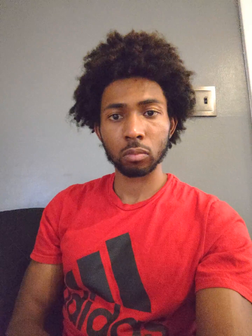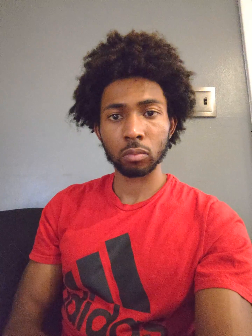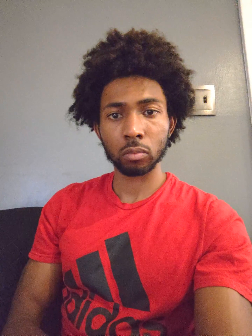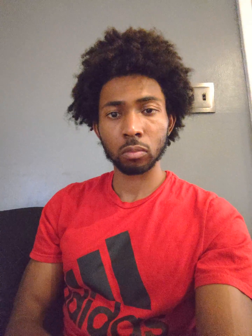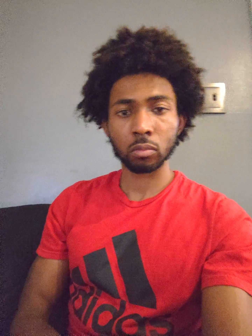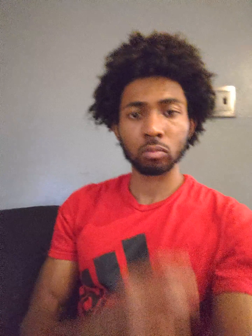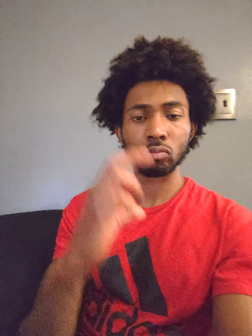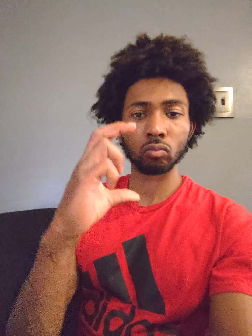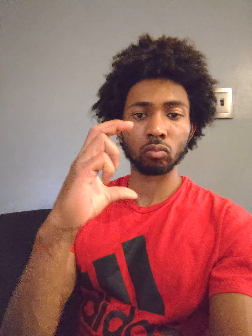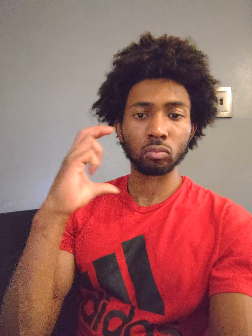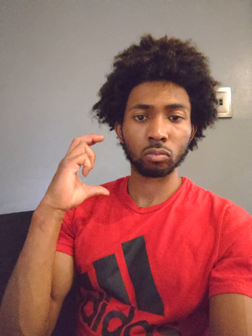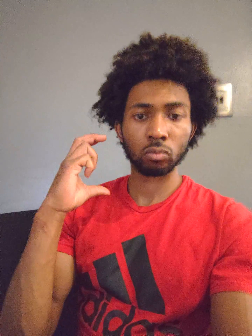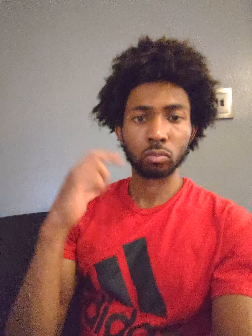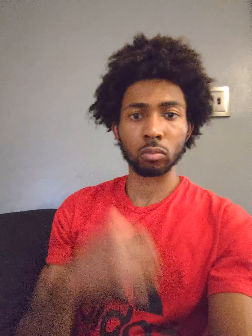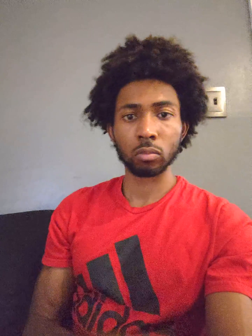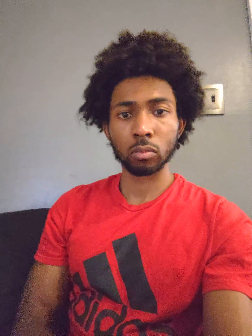bus